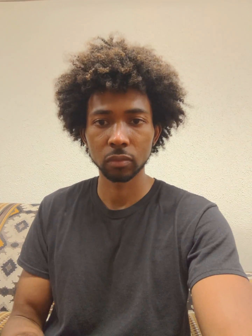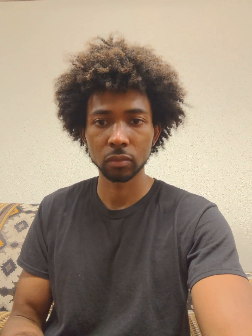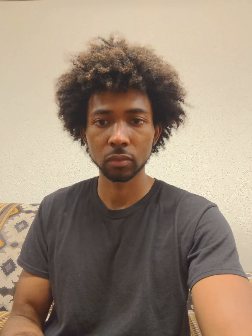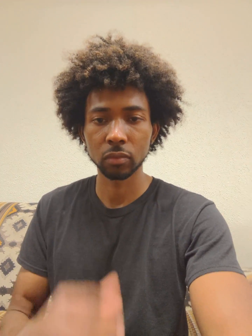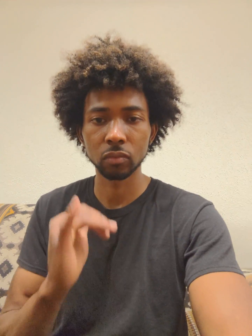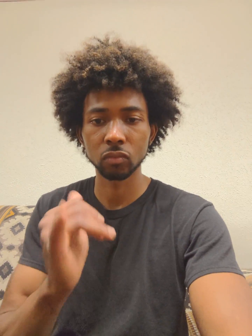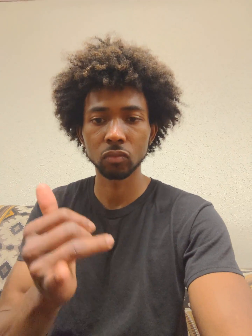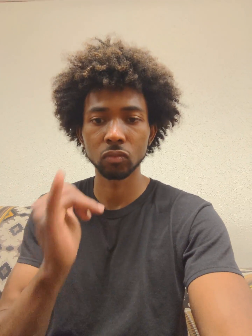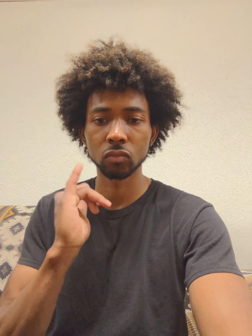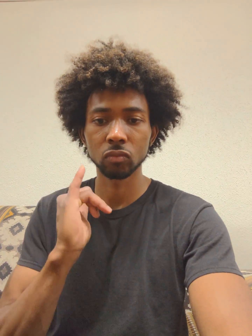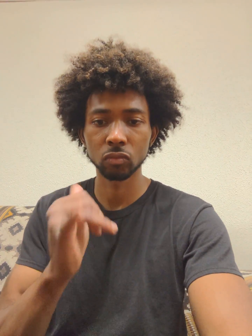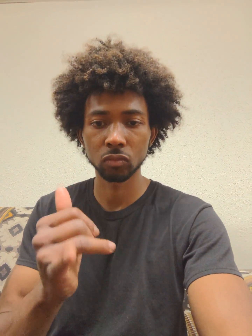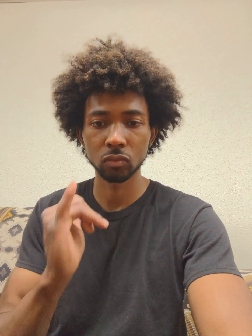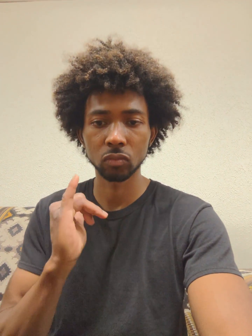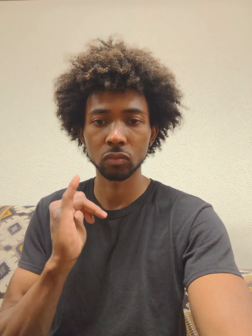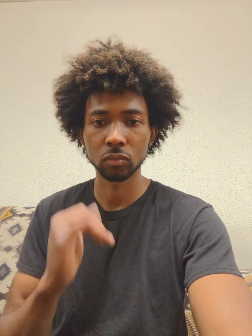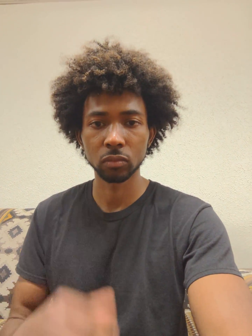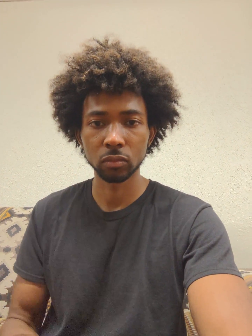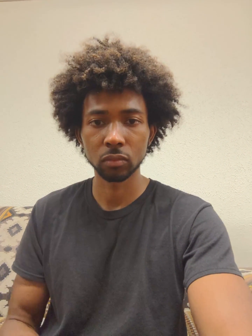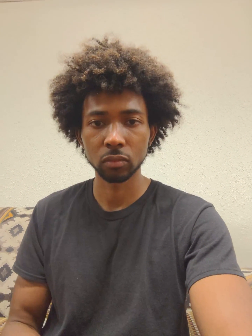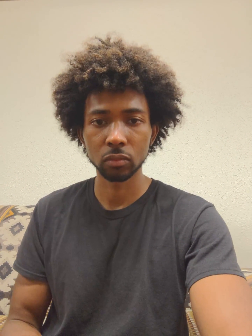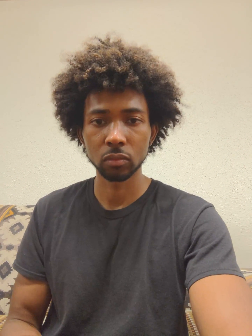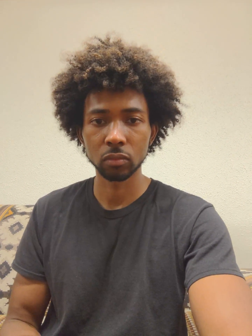rocking chair